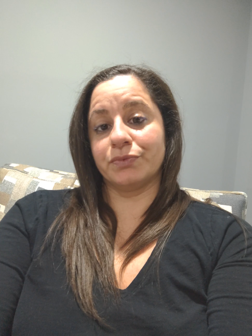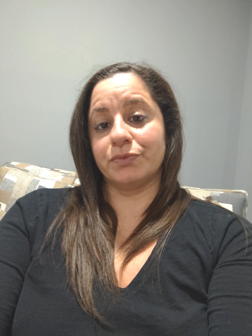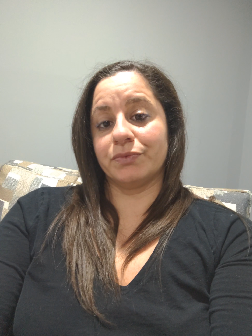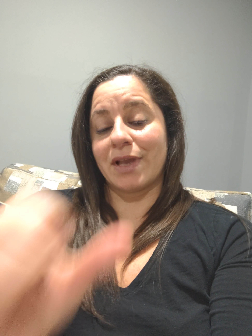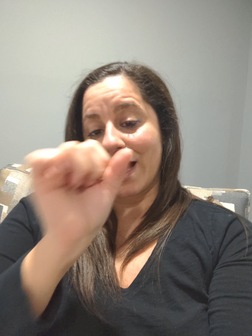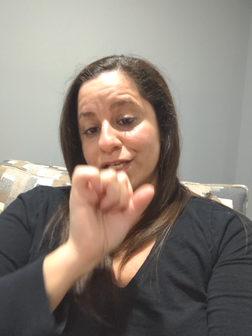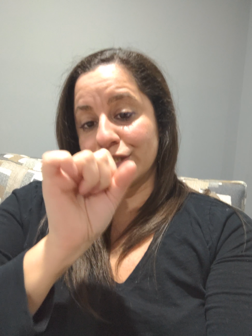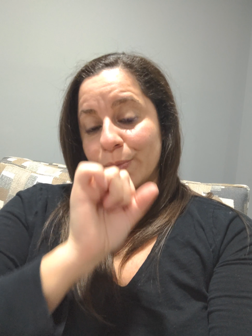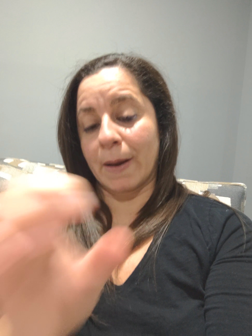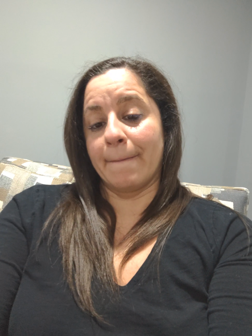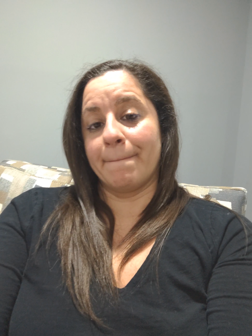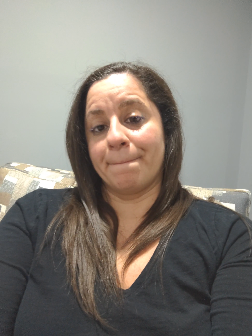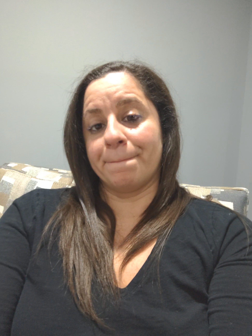ice cream